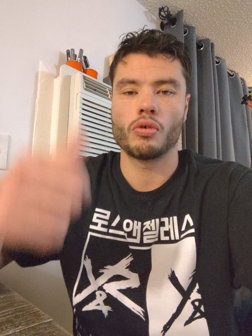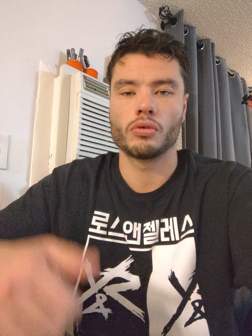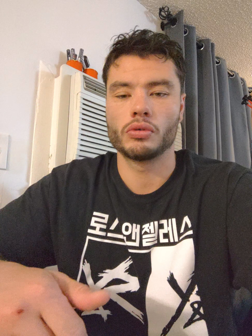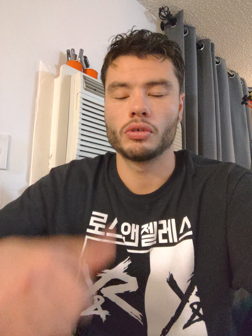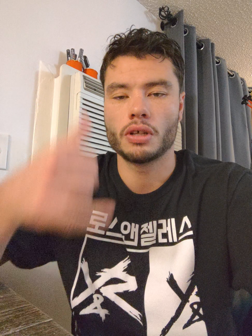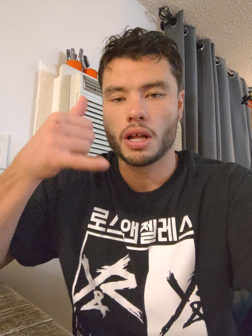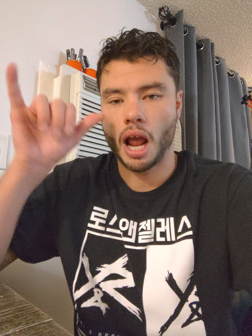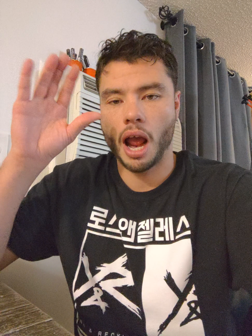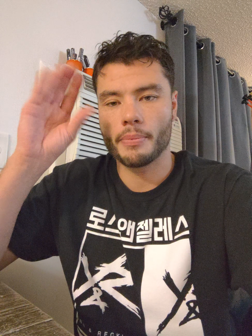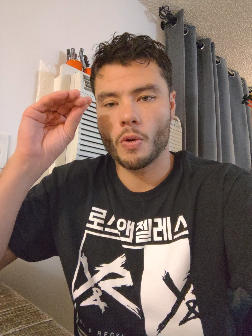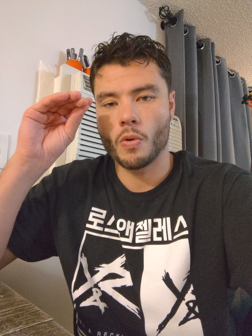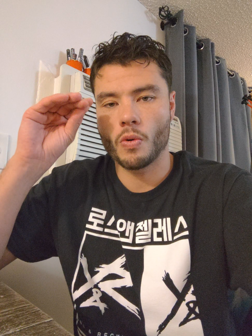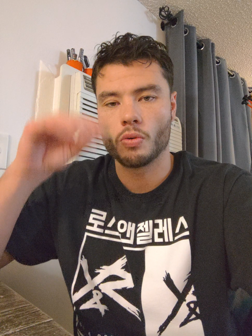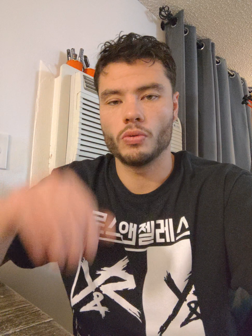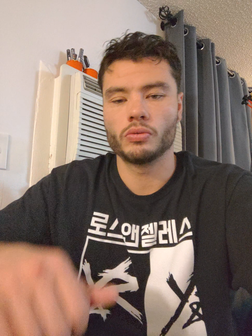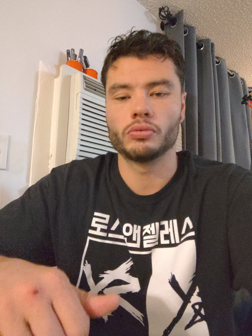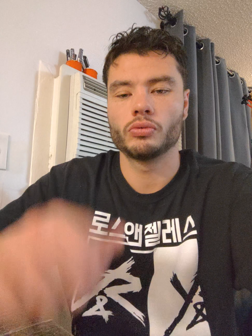cowboy